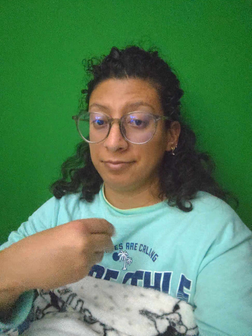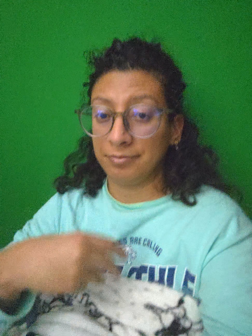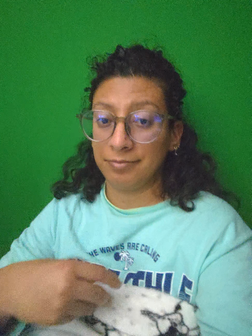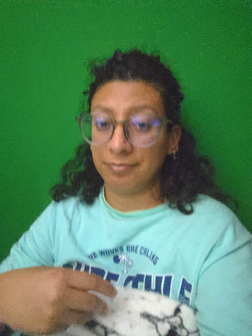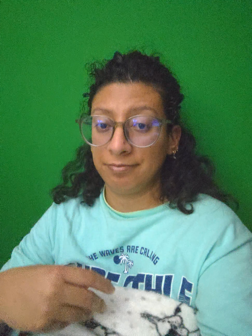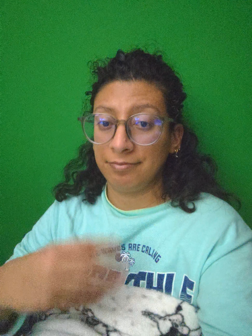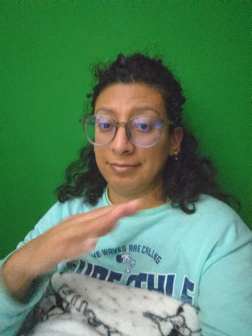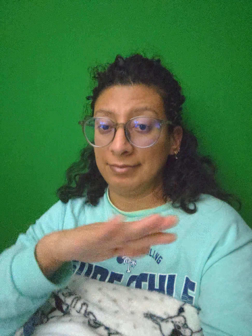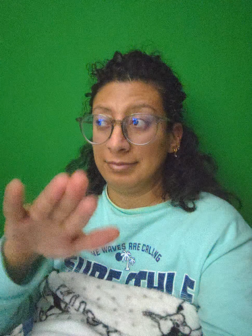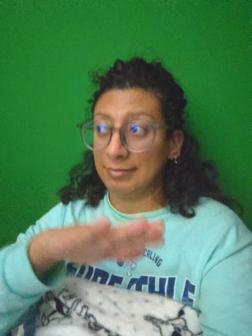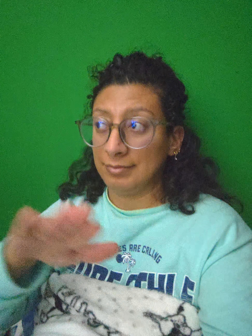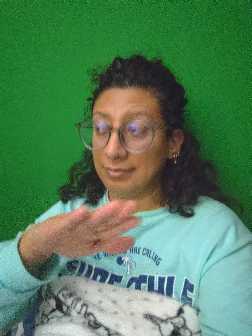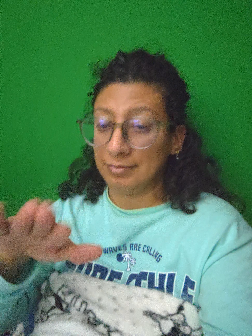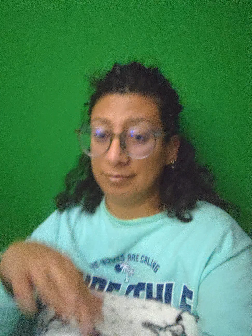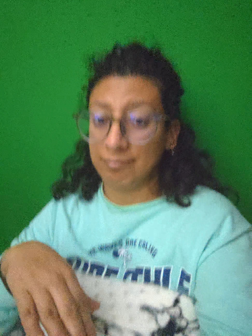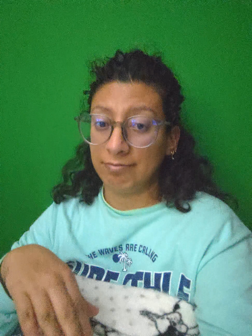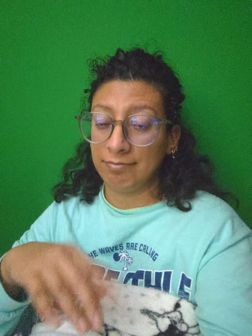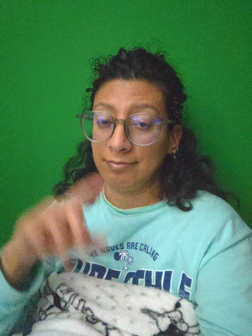clean